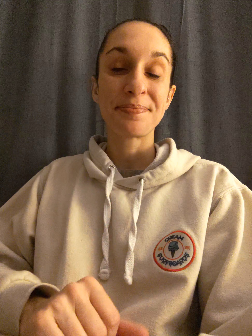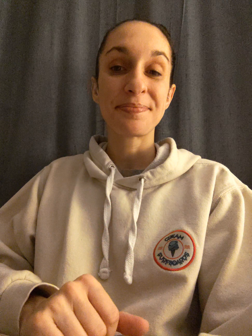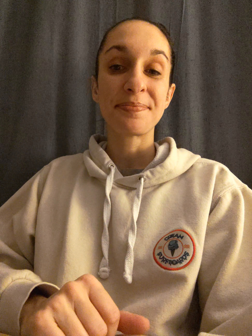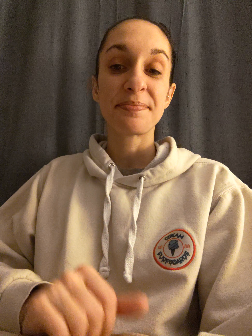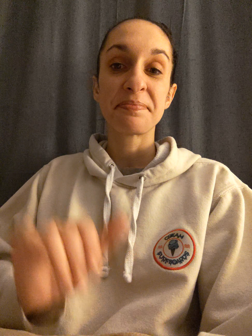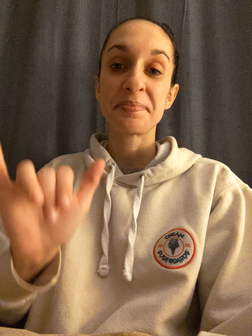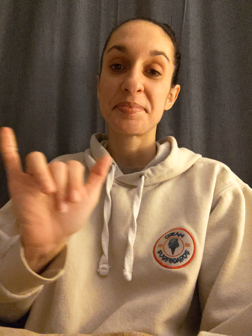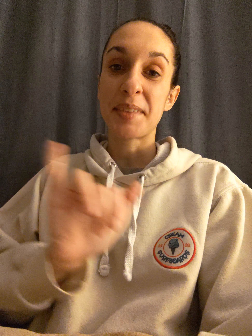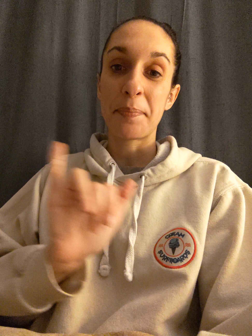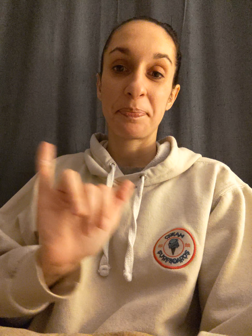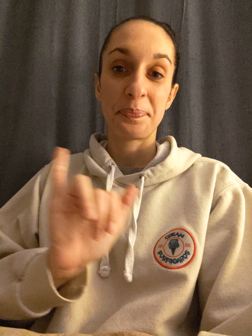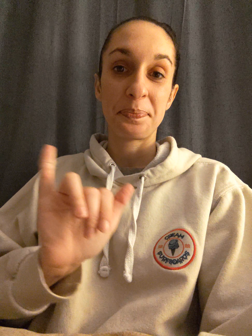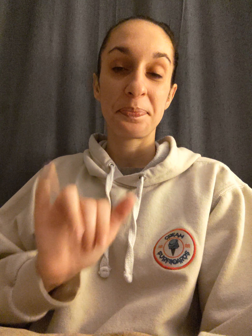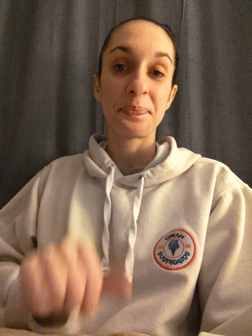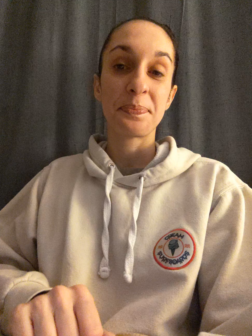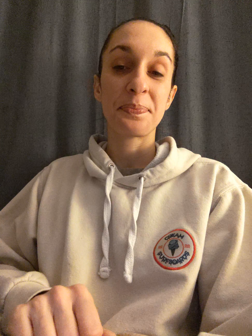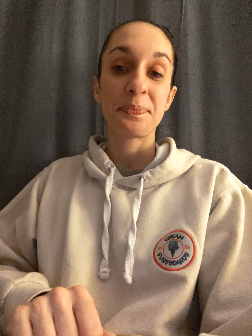same